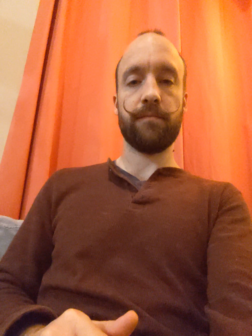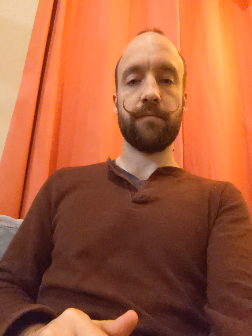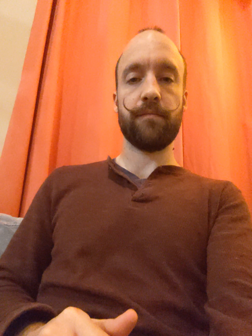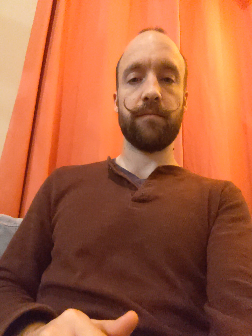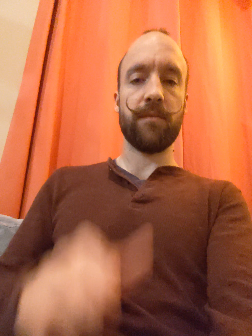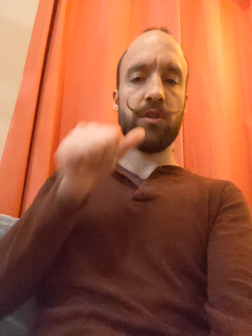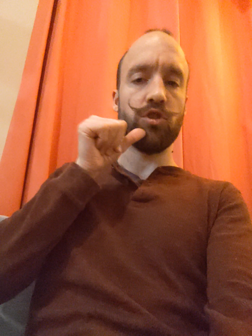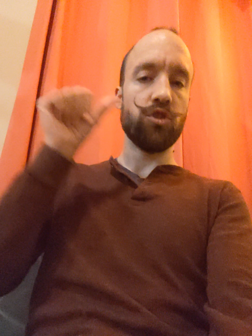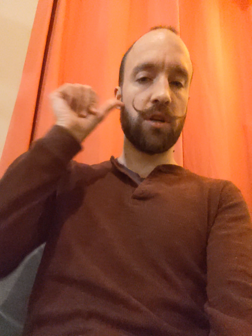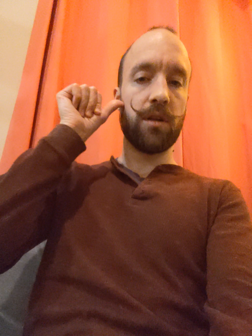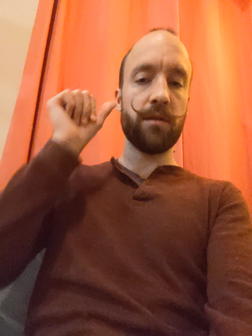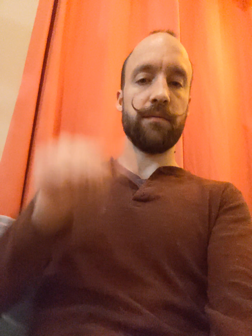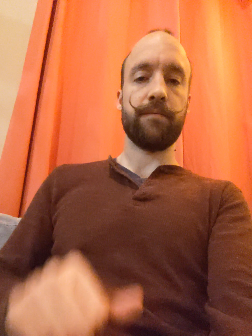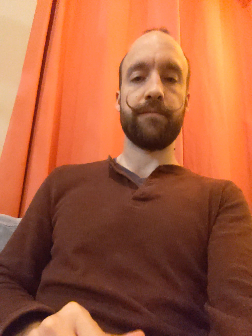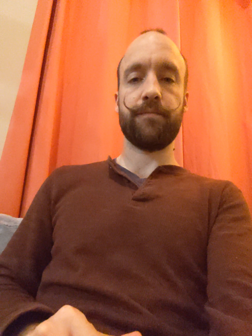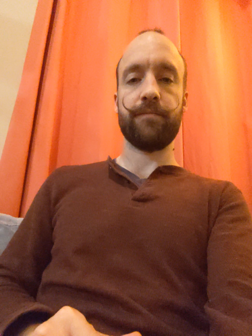yesterday